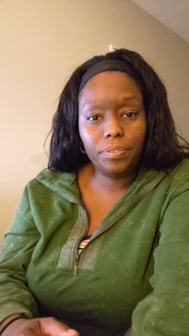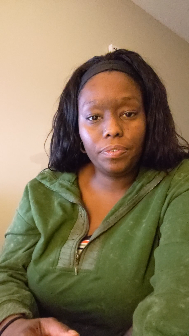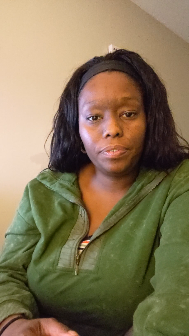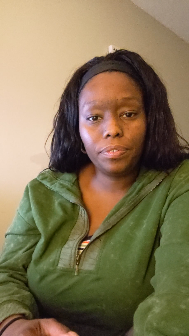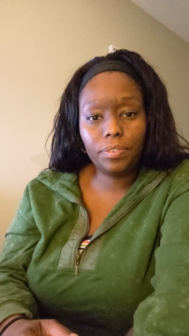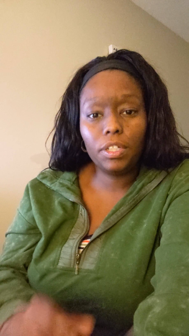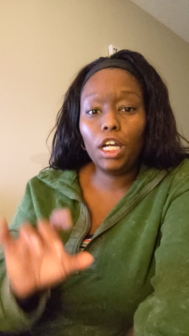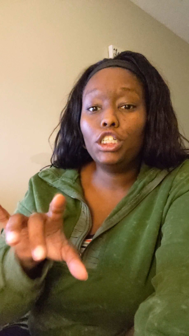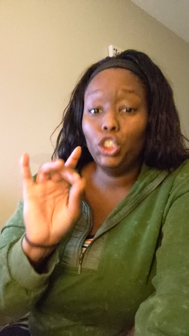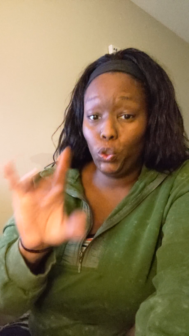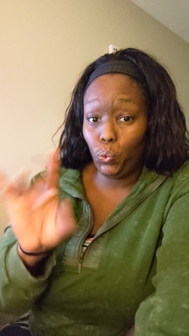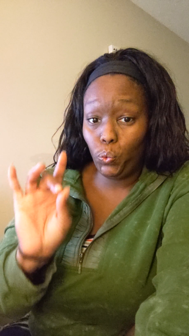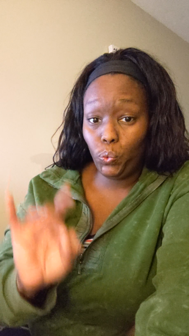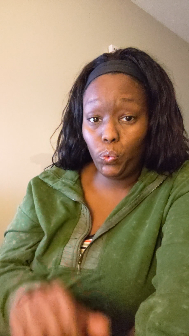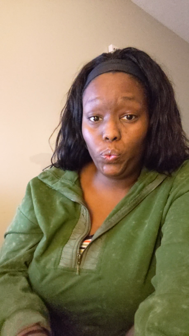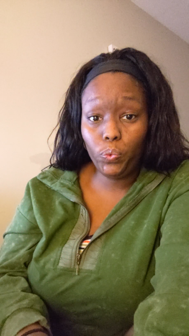choose